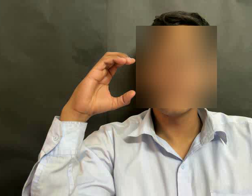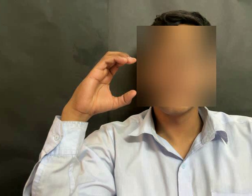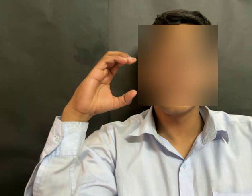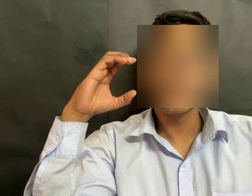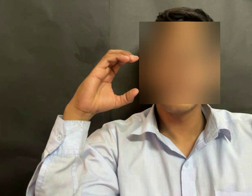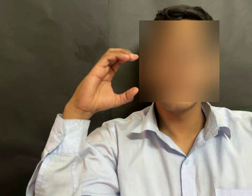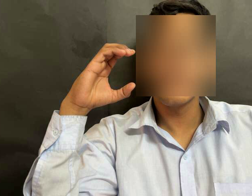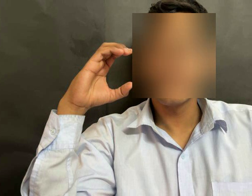C